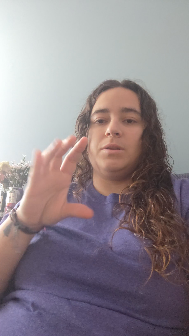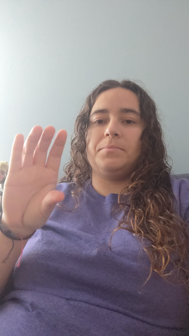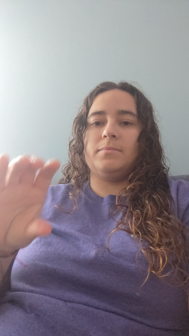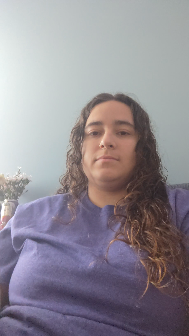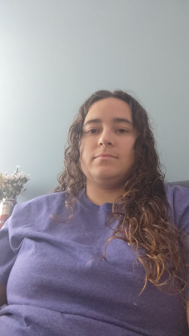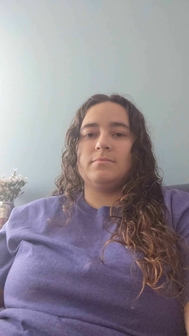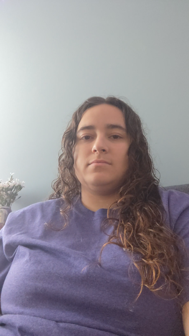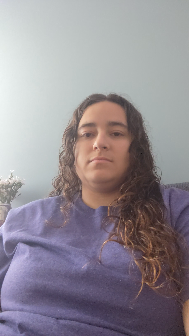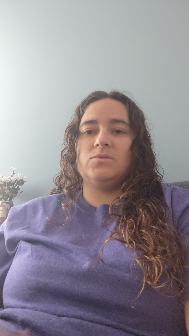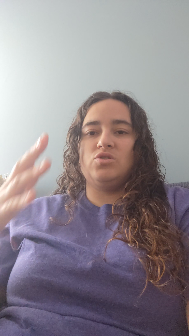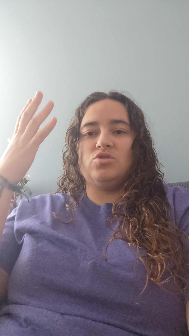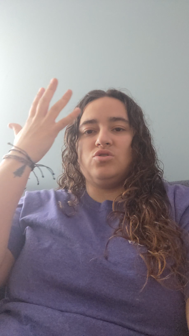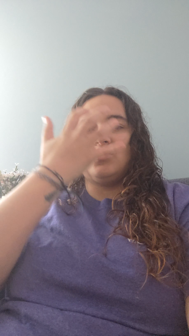dark